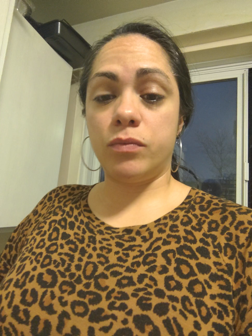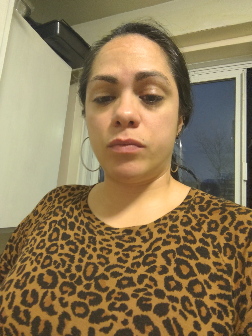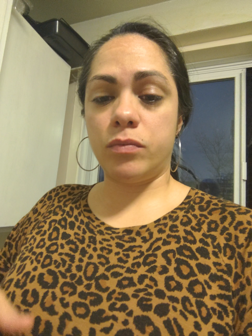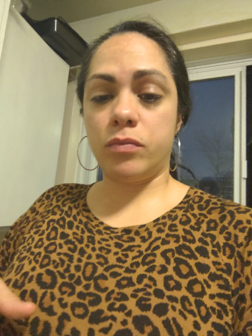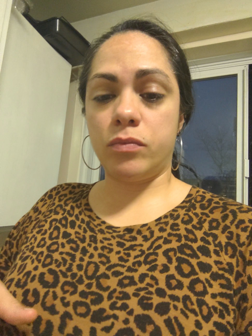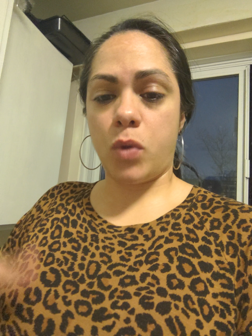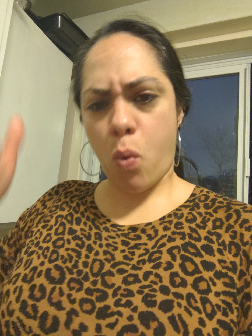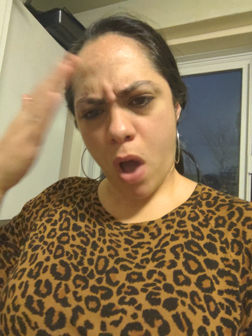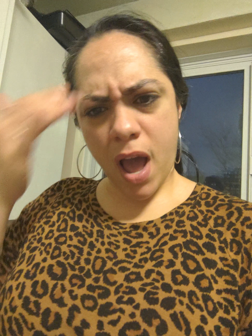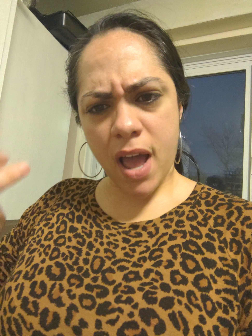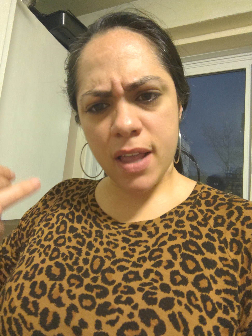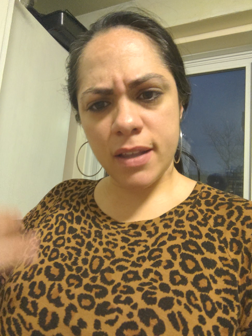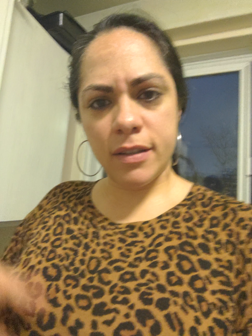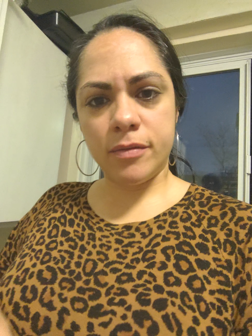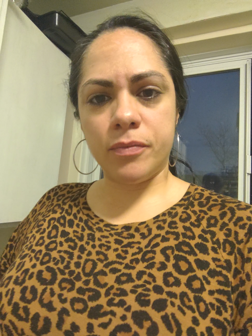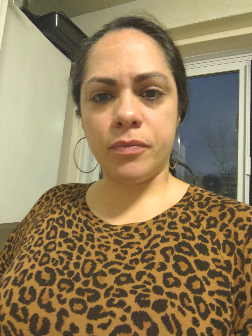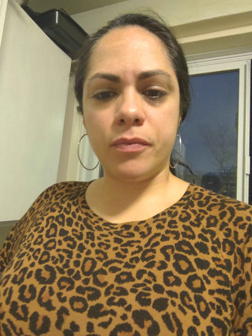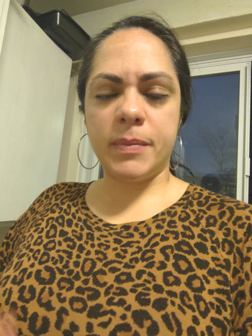why